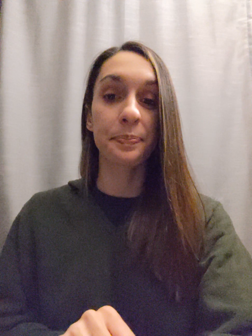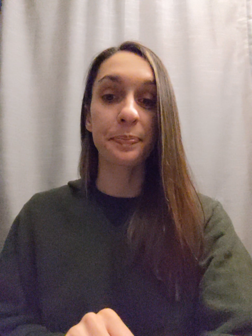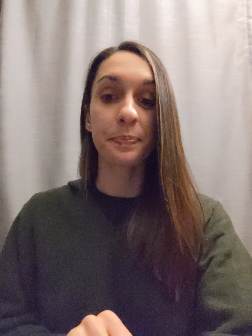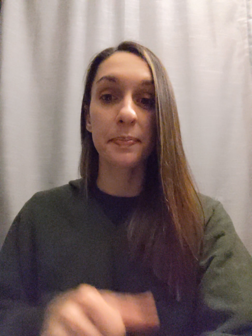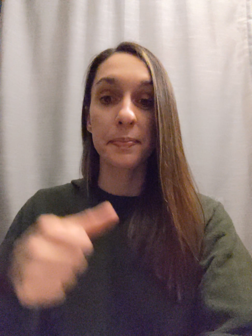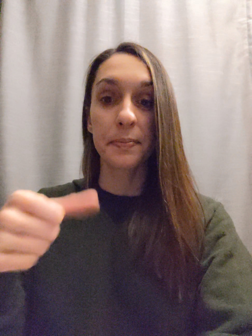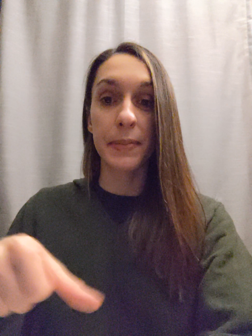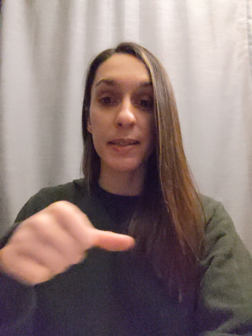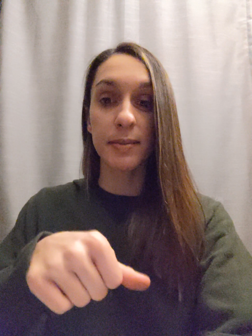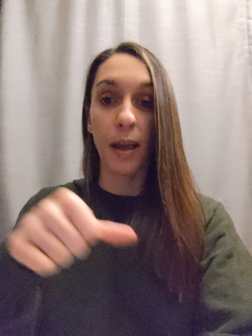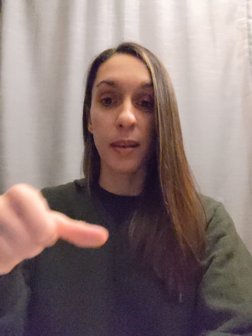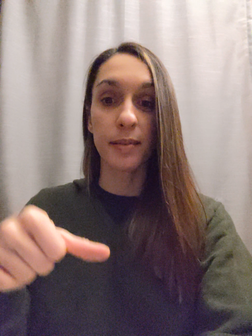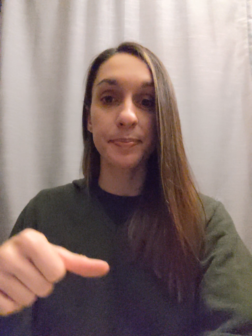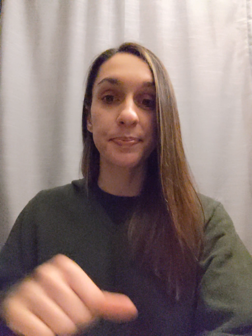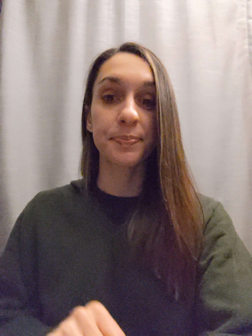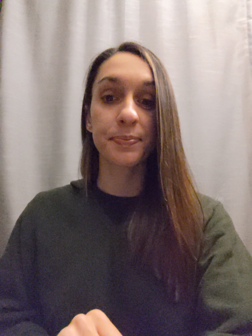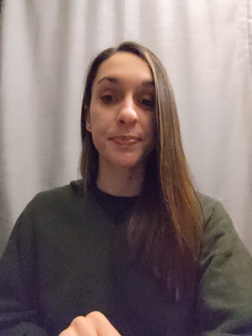puzzle